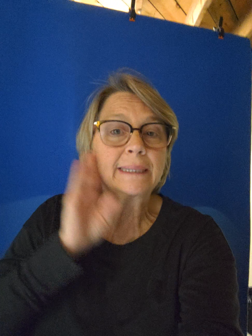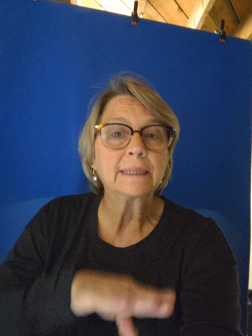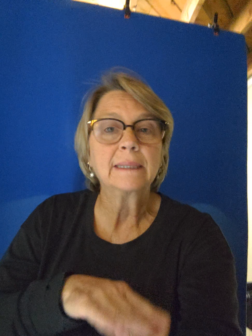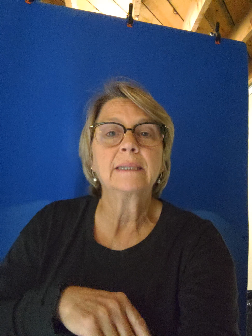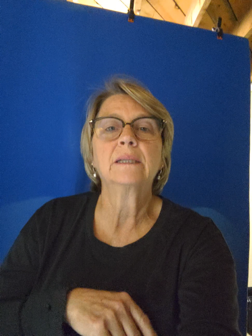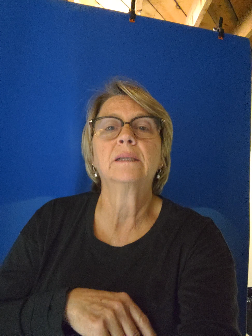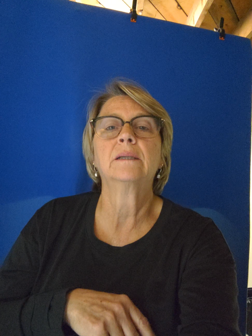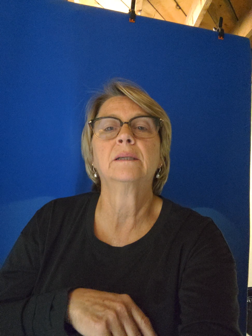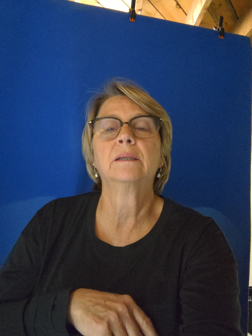bee